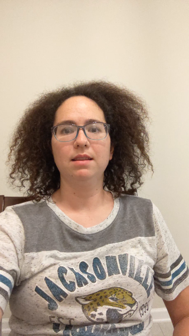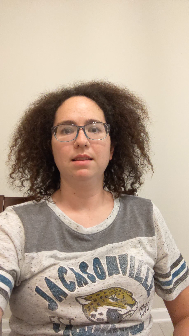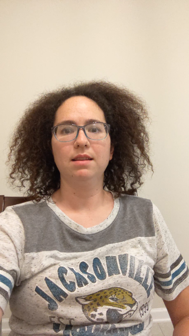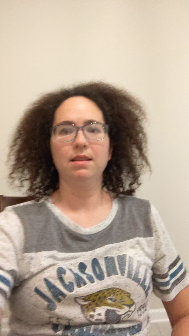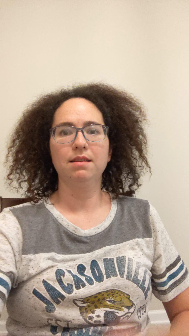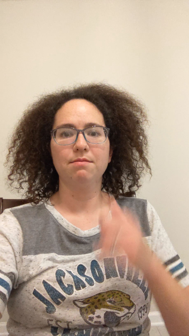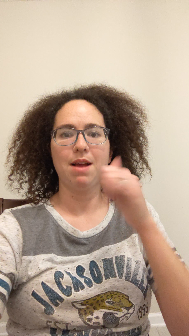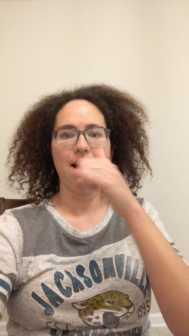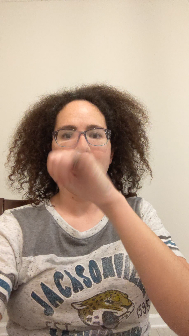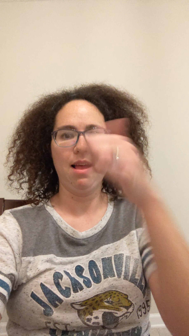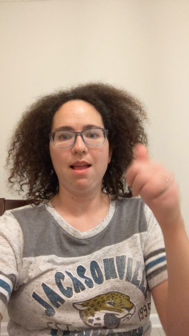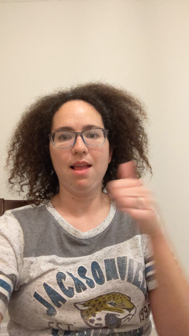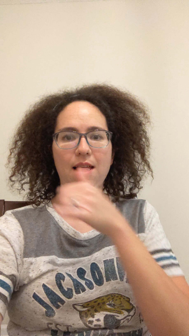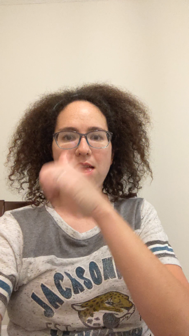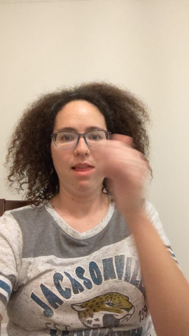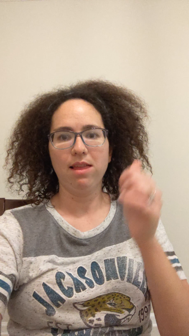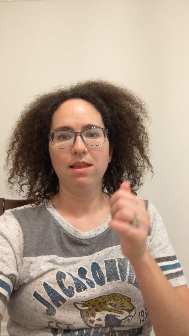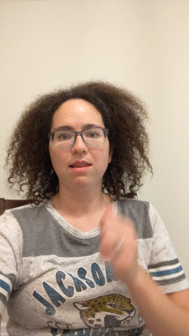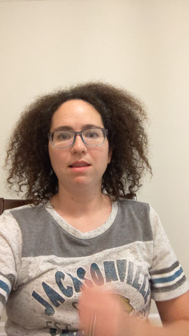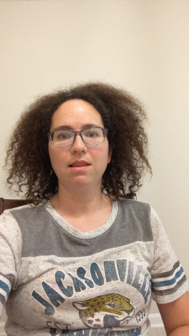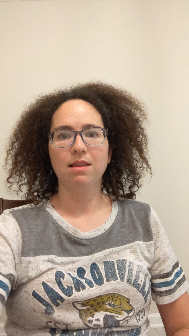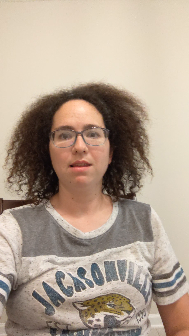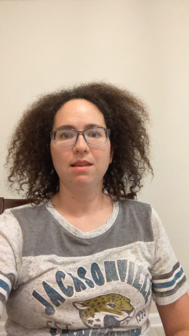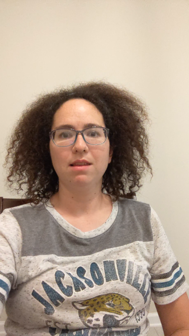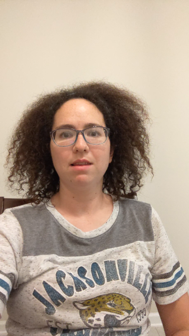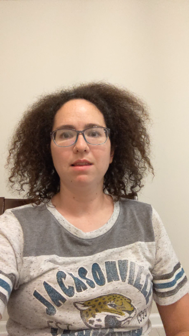play